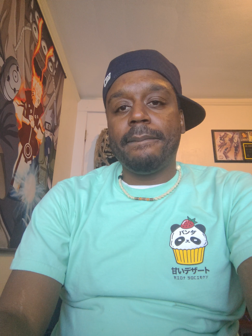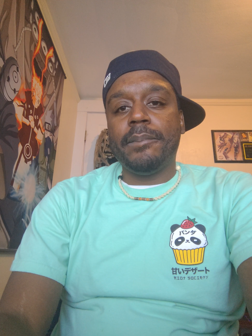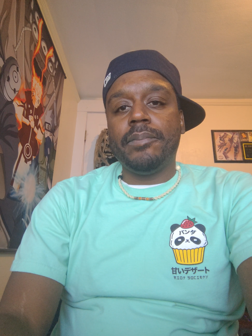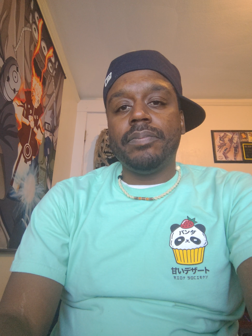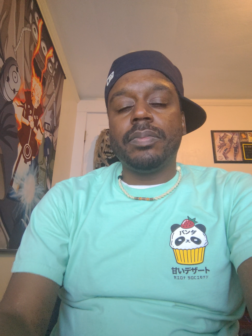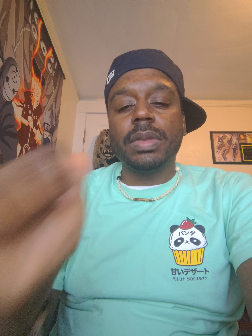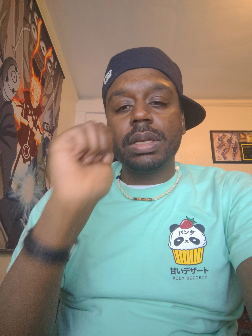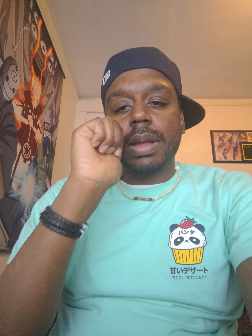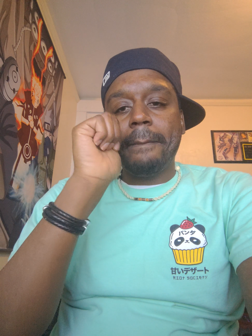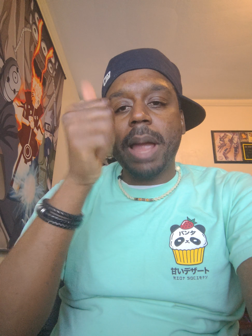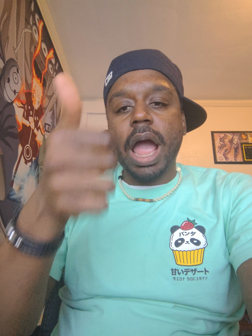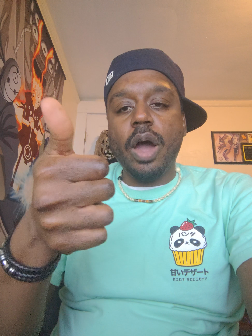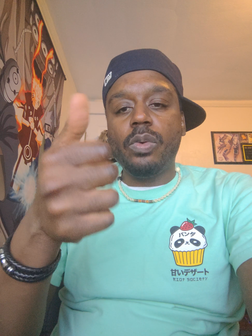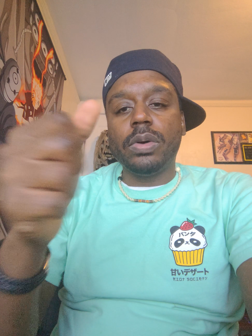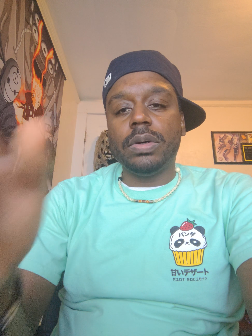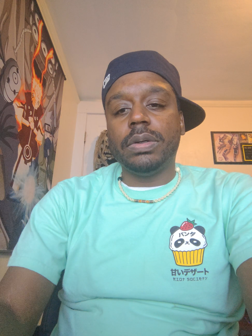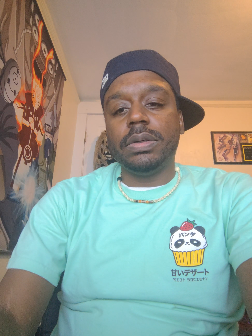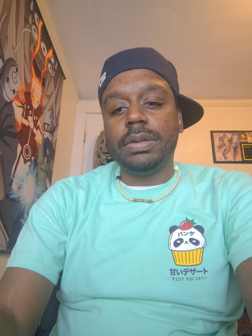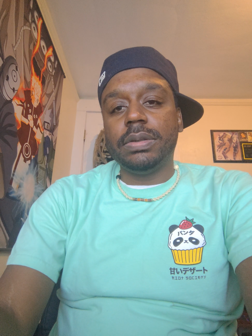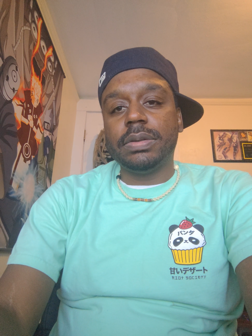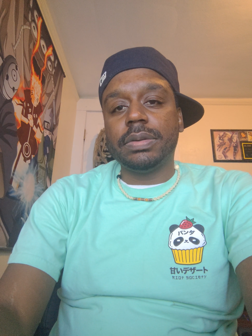tomorrow